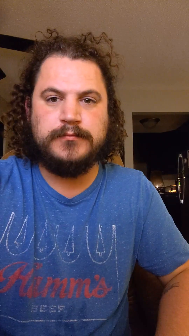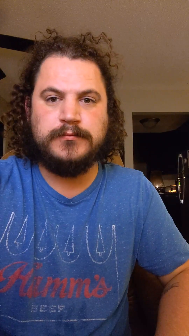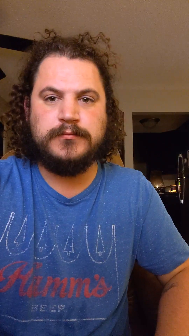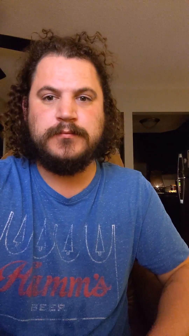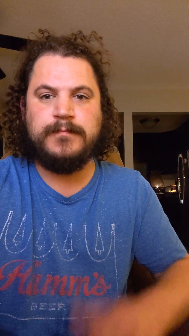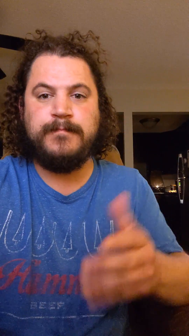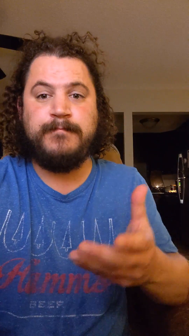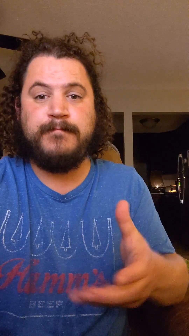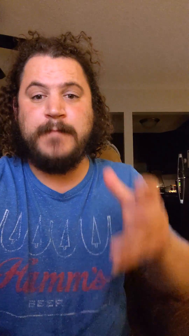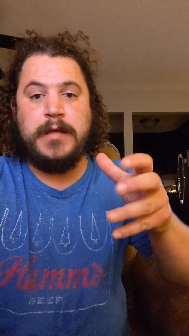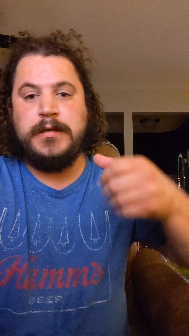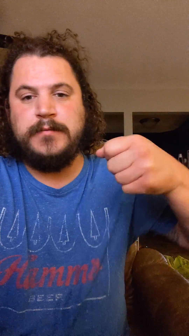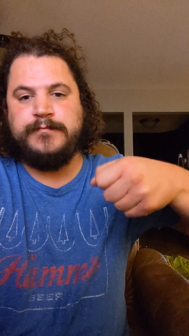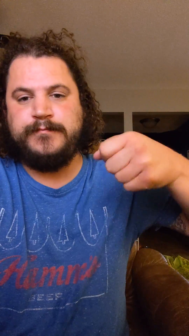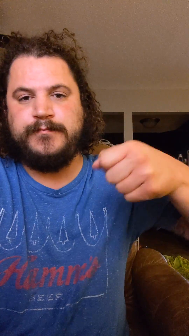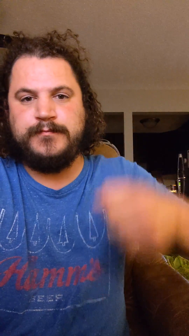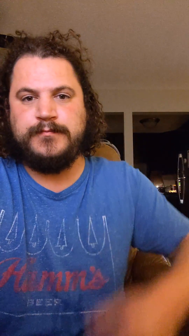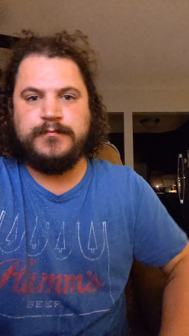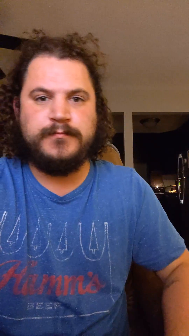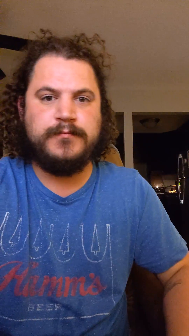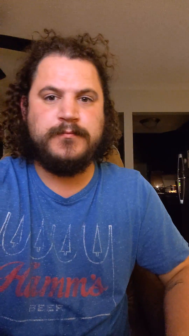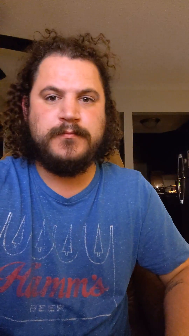bucket